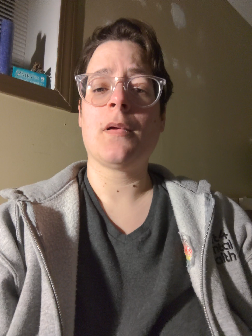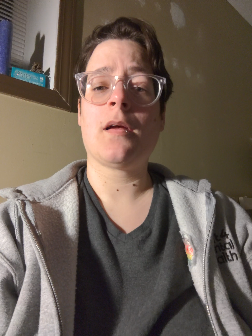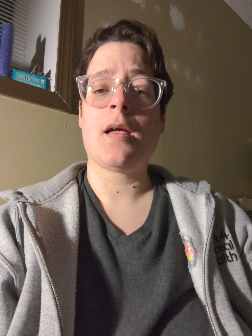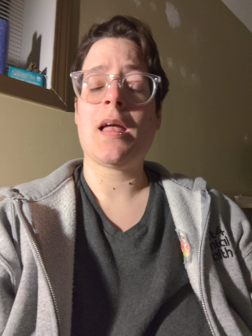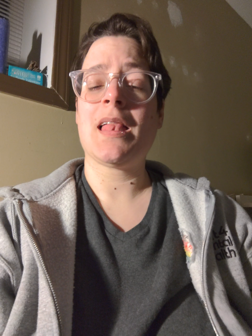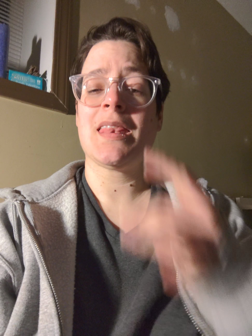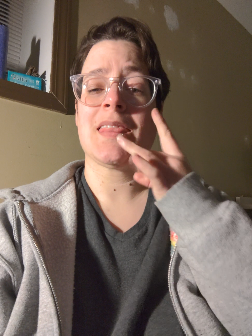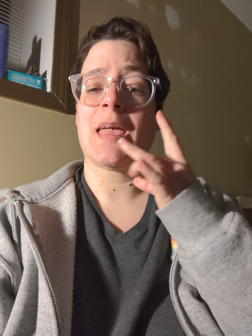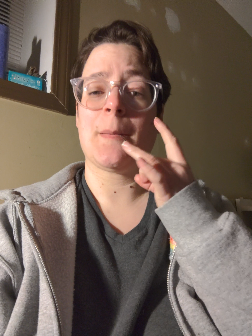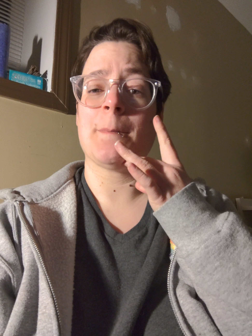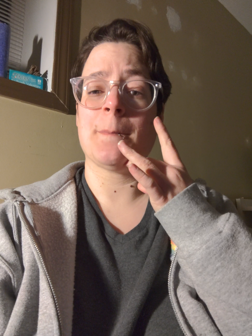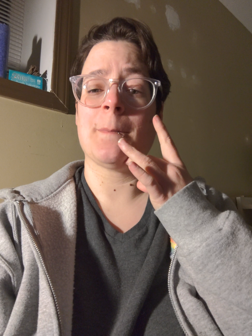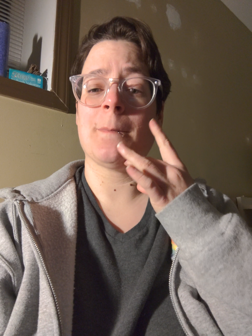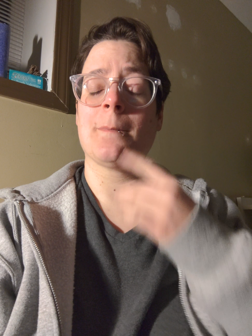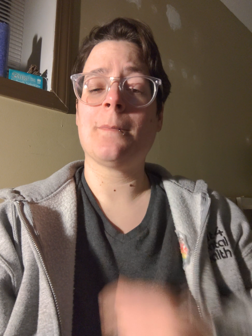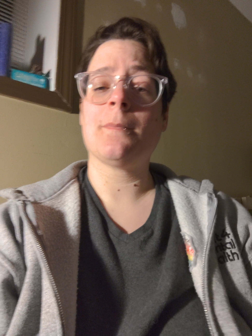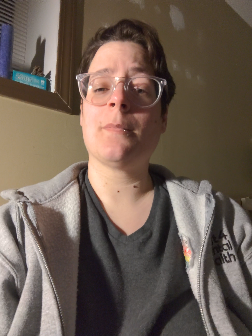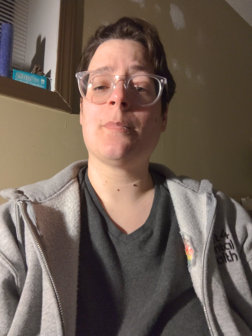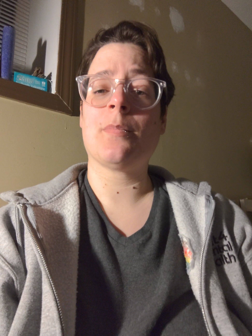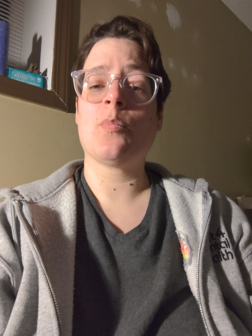lamp